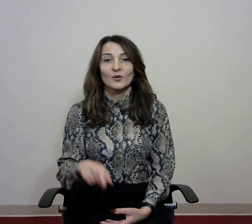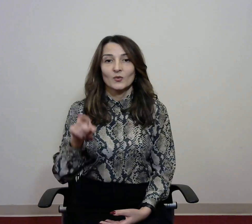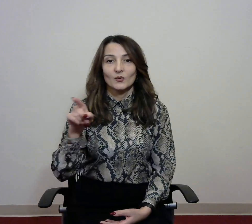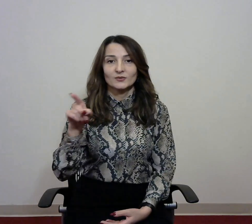O